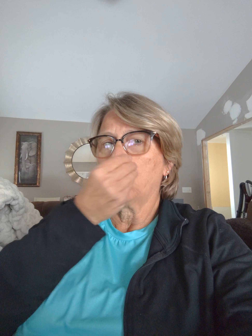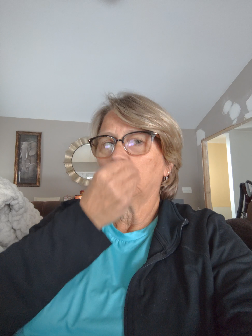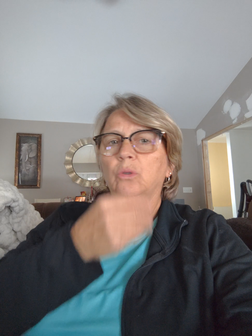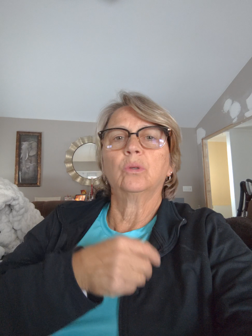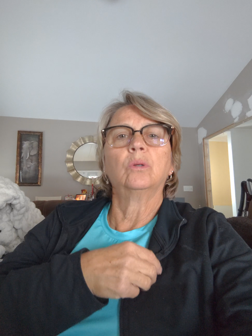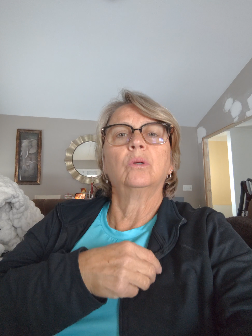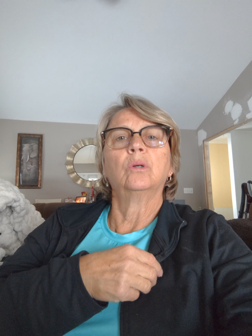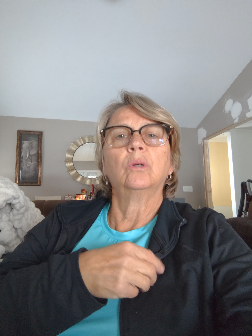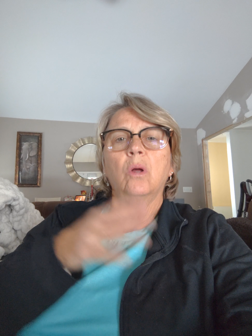flower